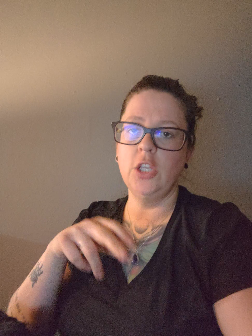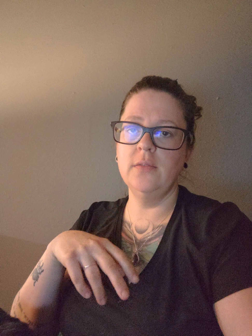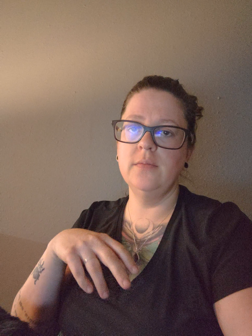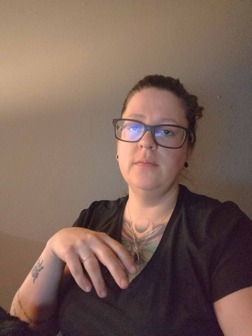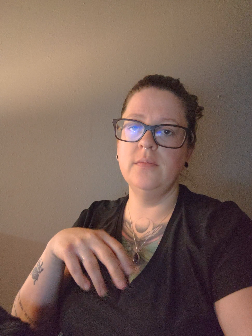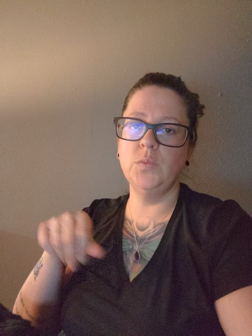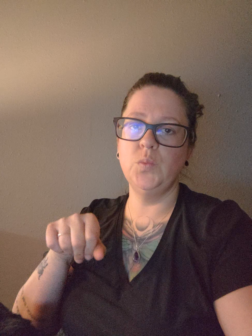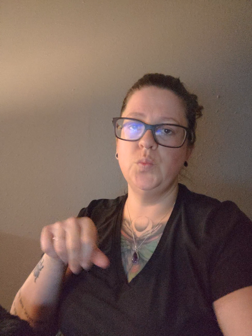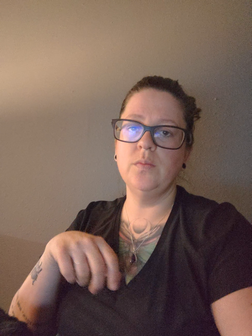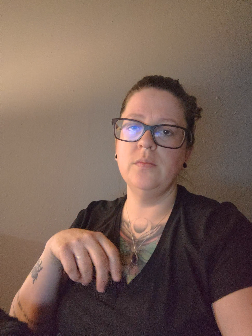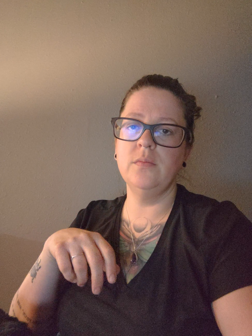shoe